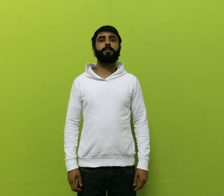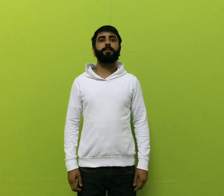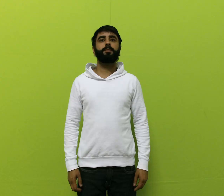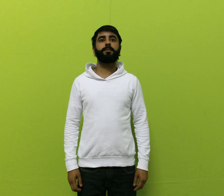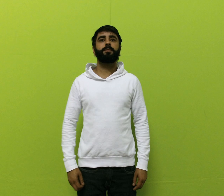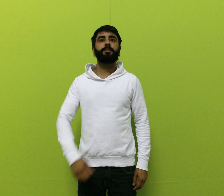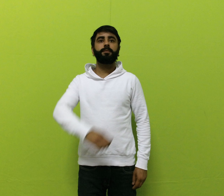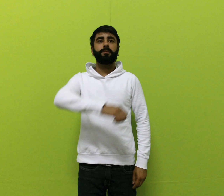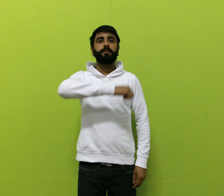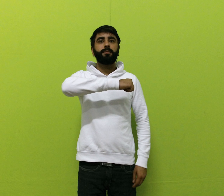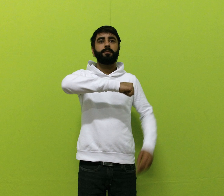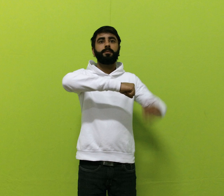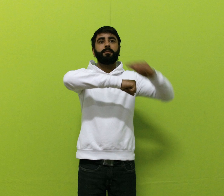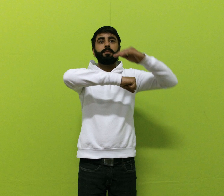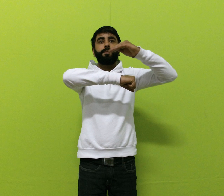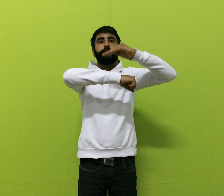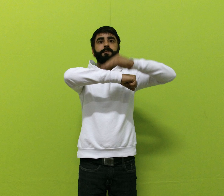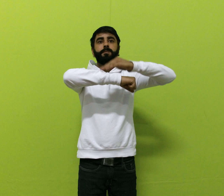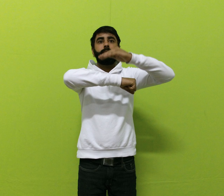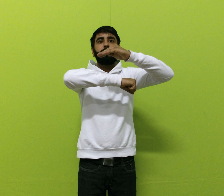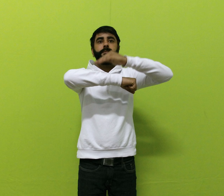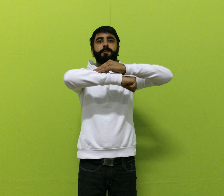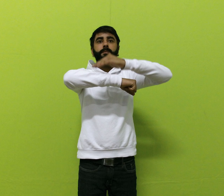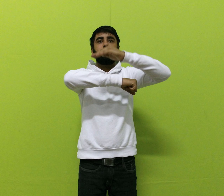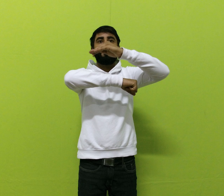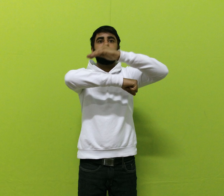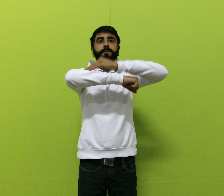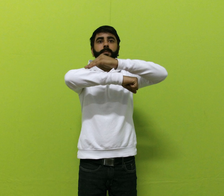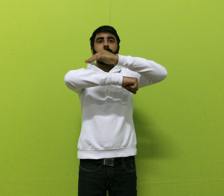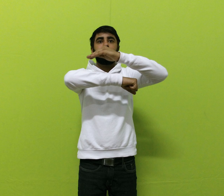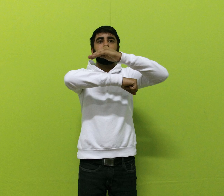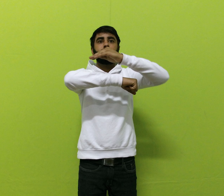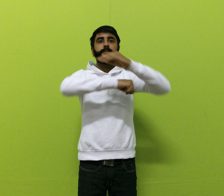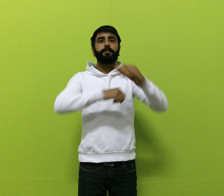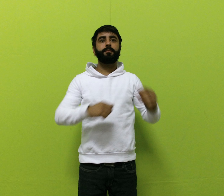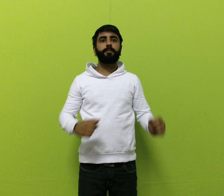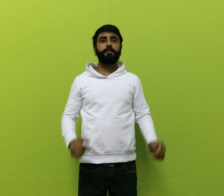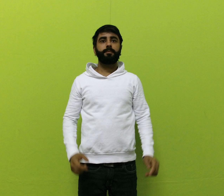sapo